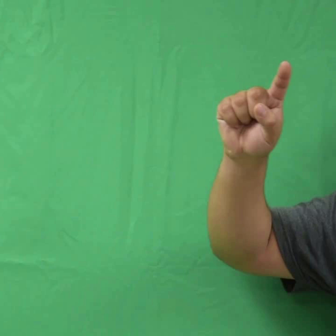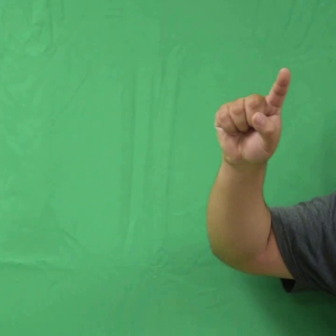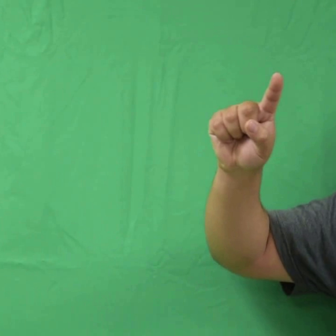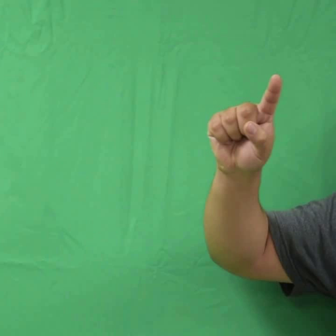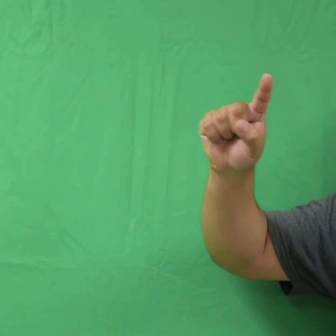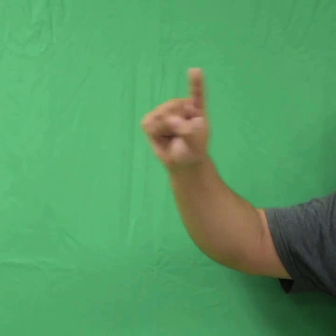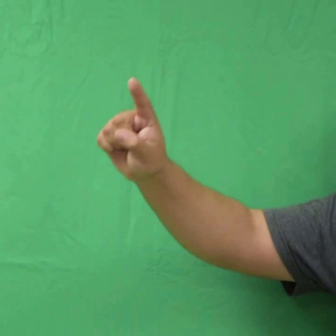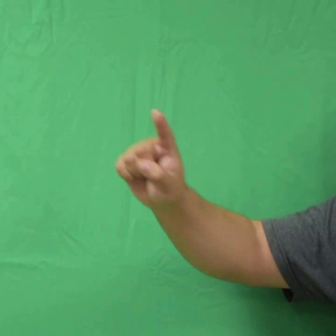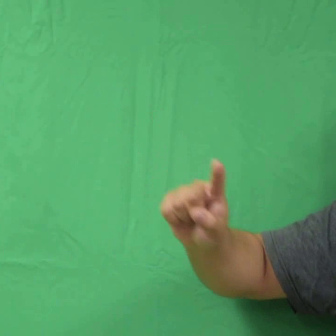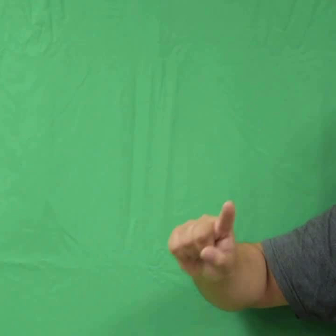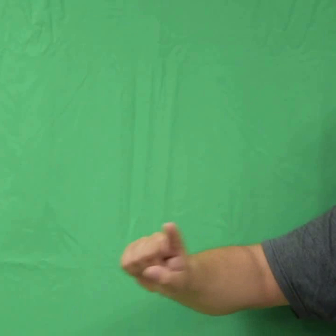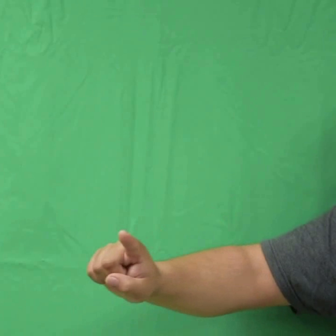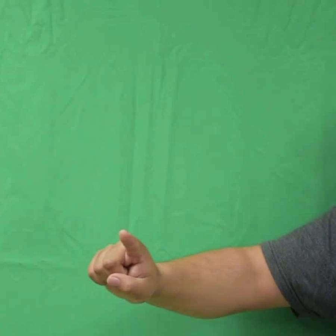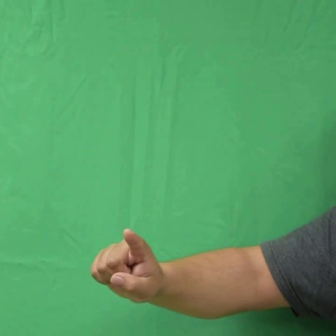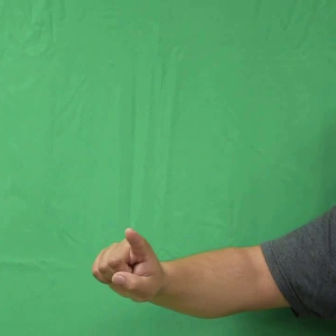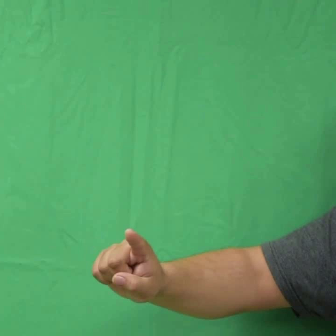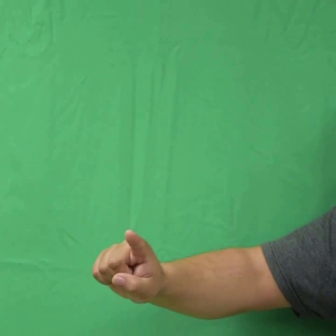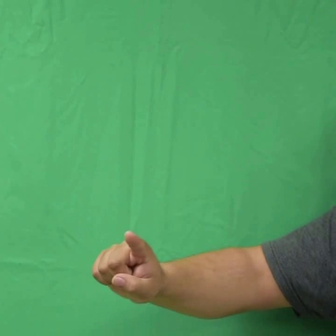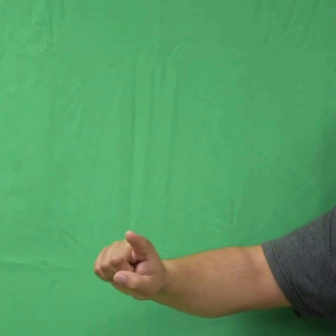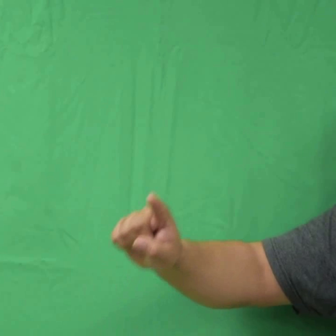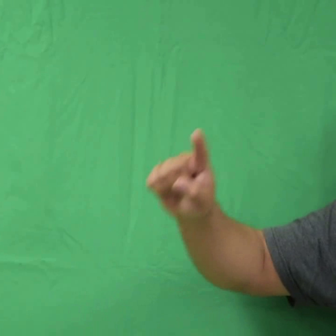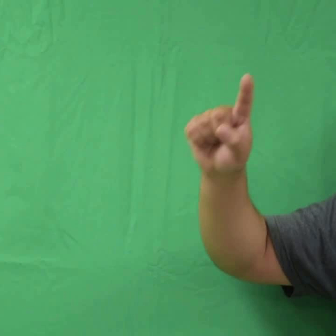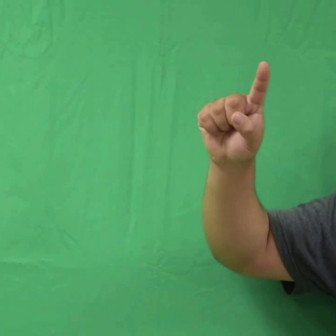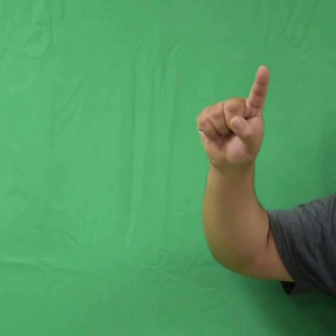Z